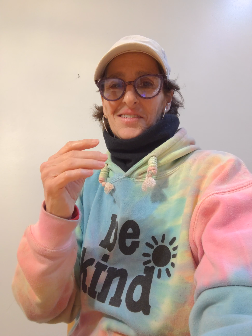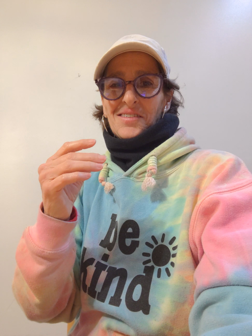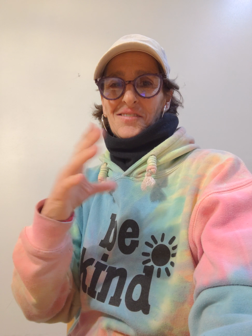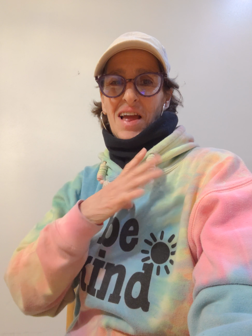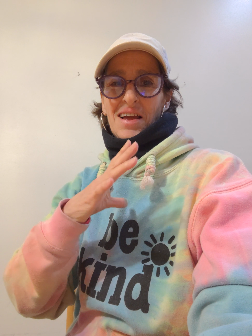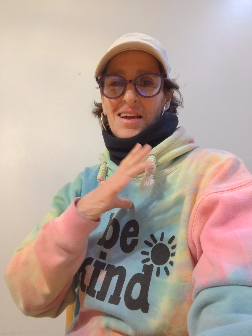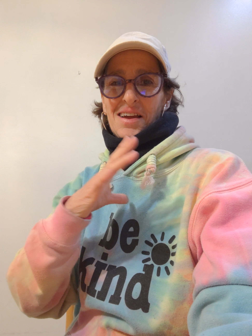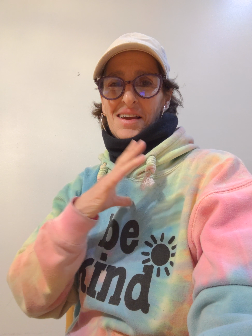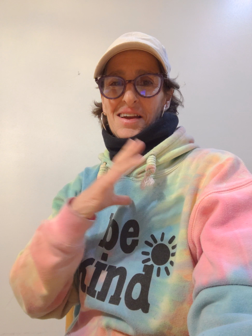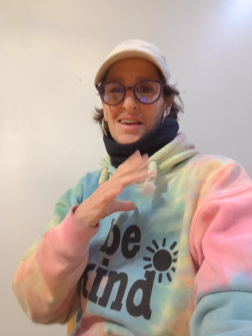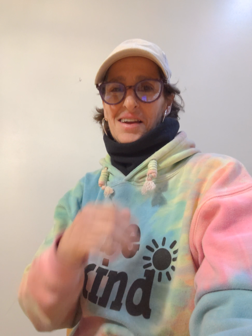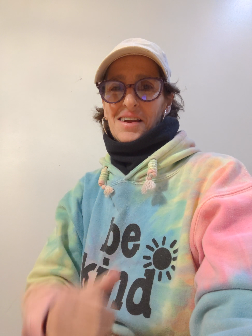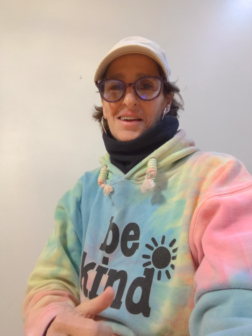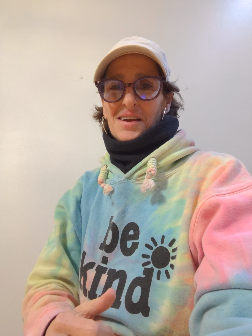fine